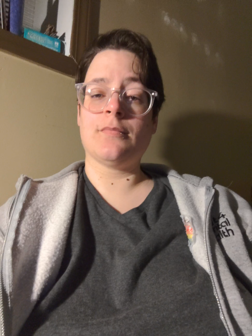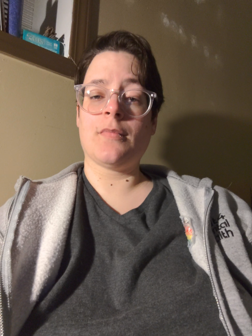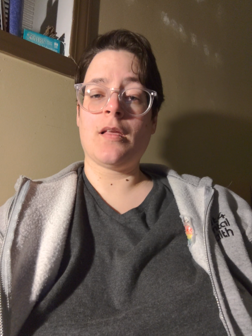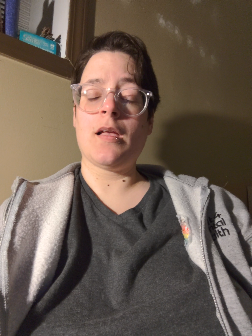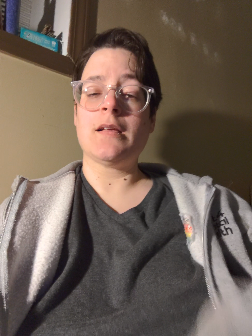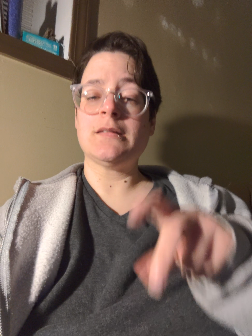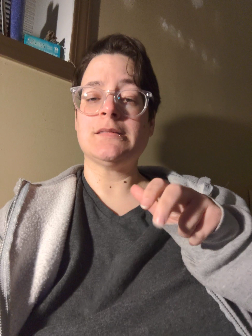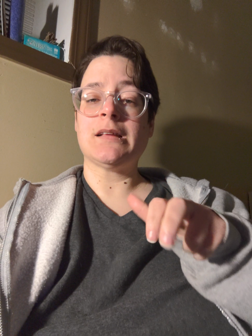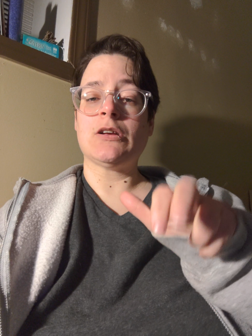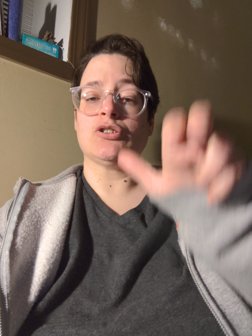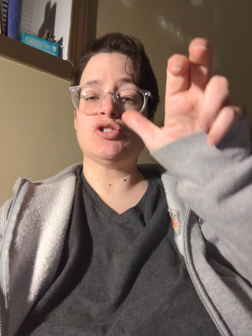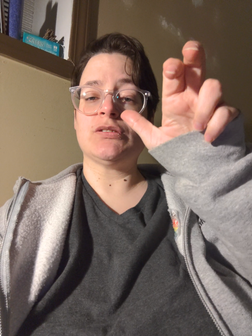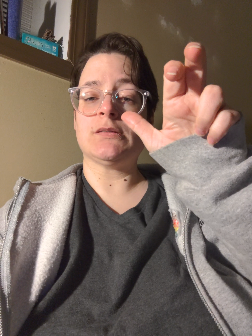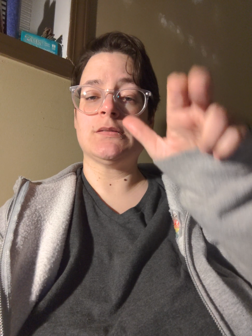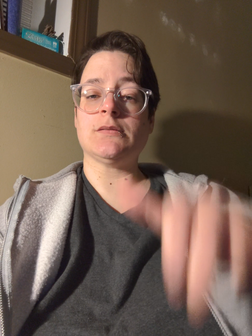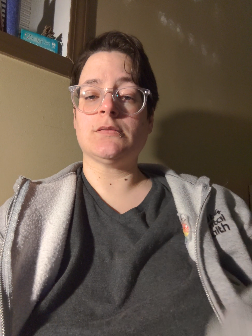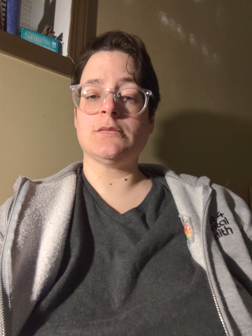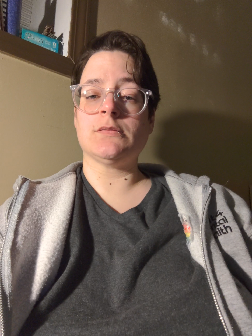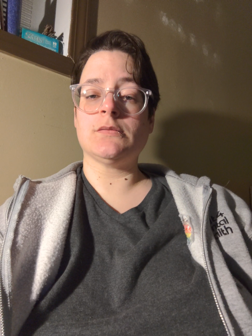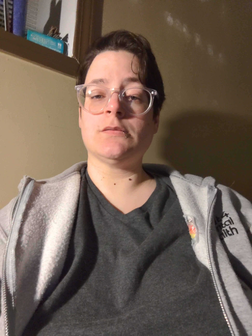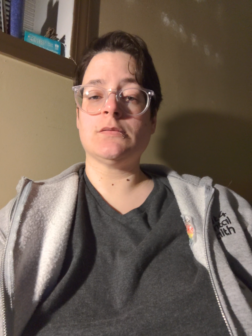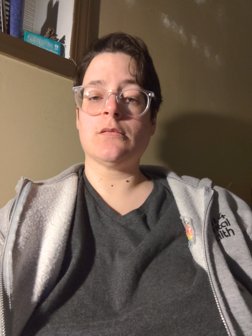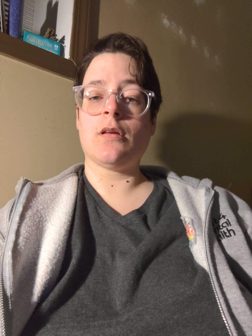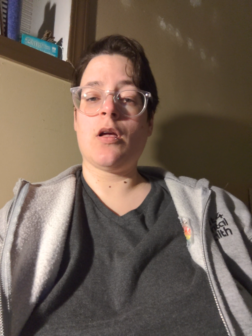stairs